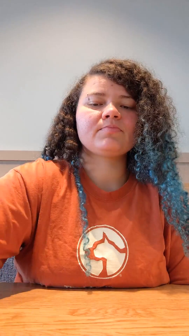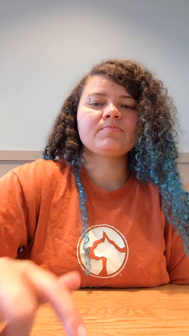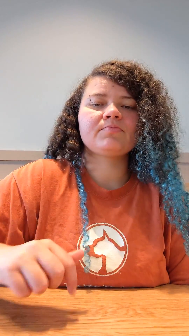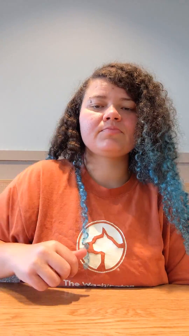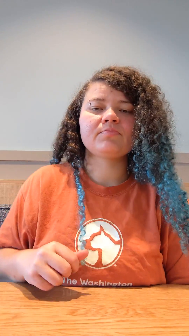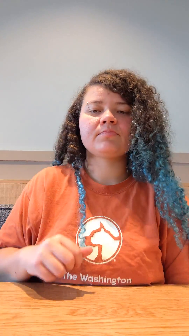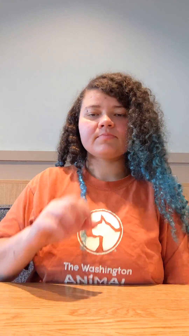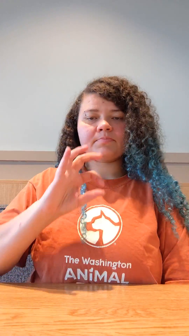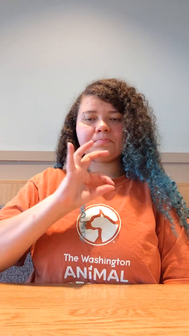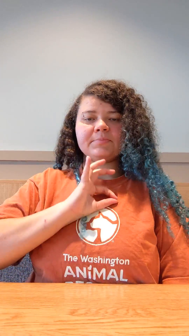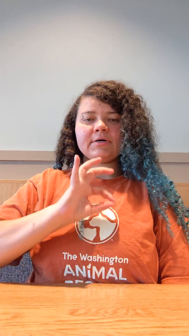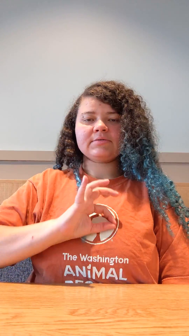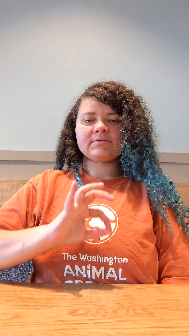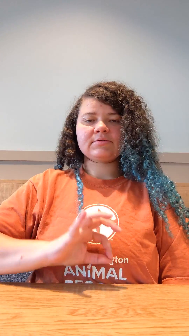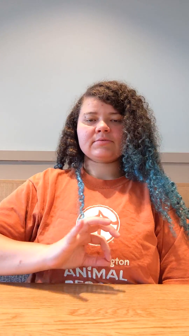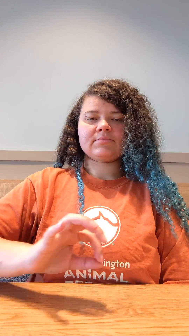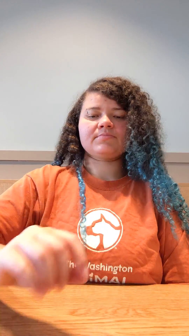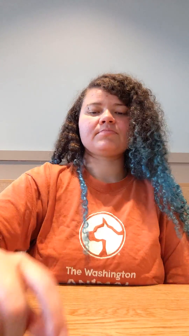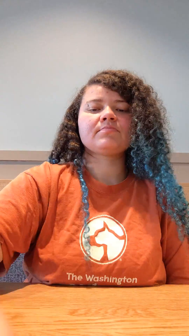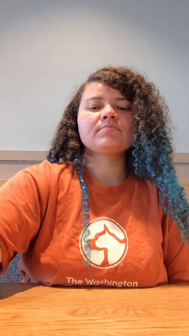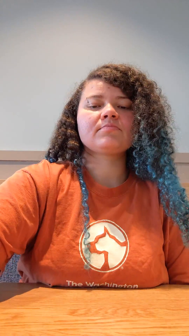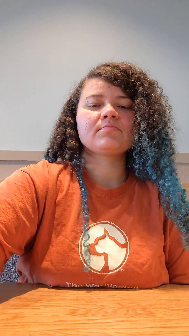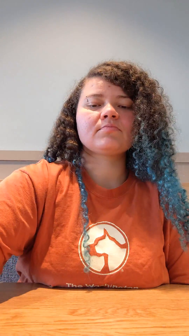button